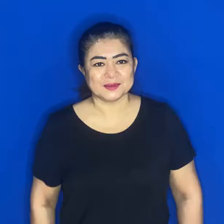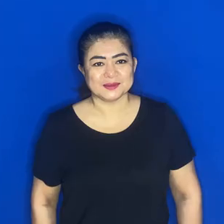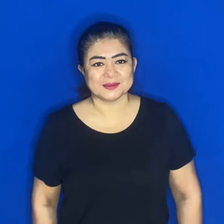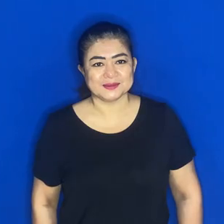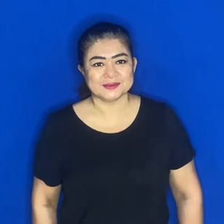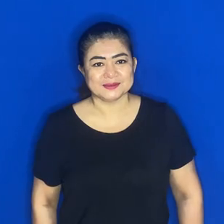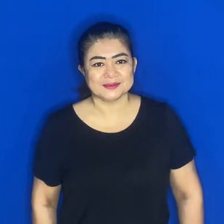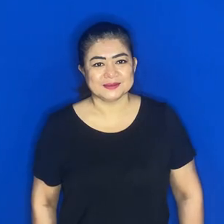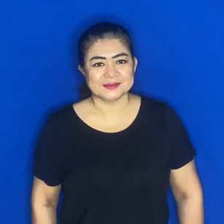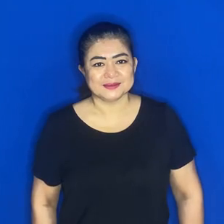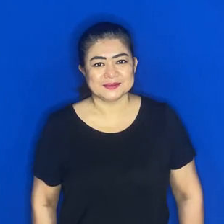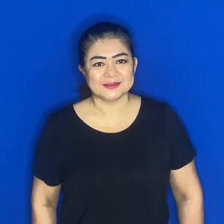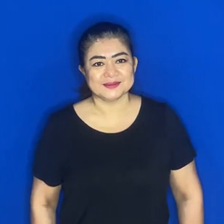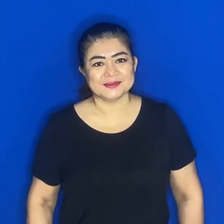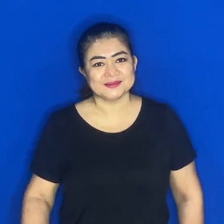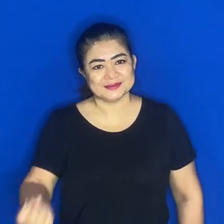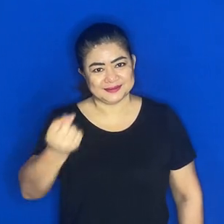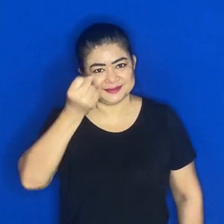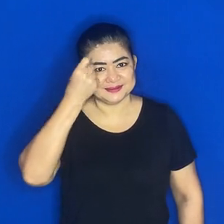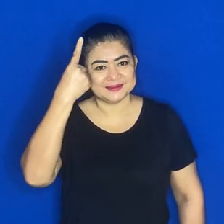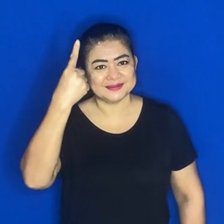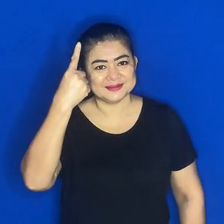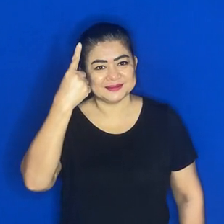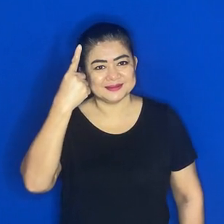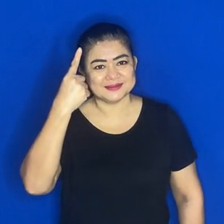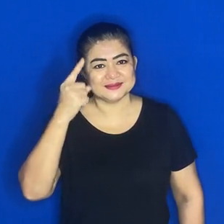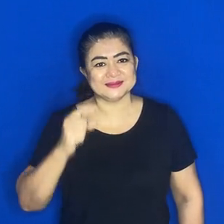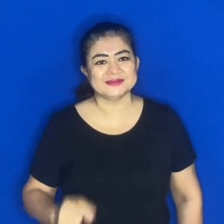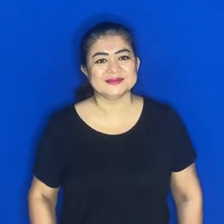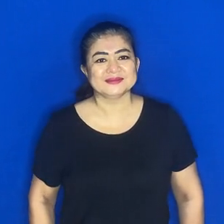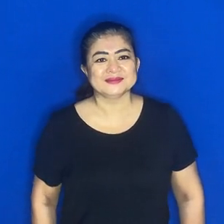understand